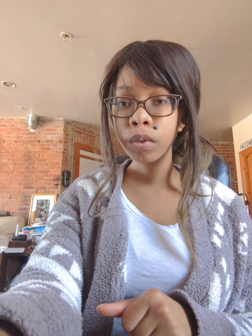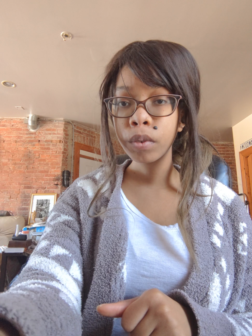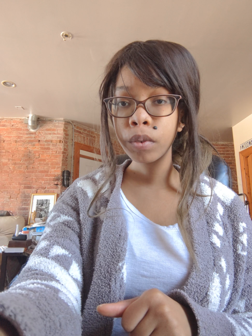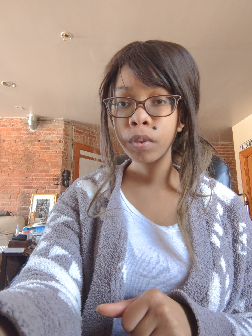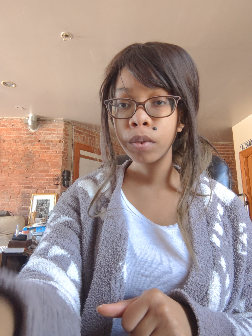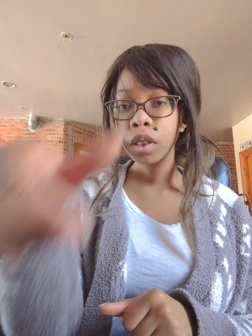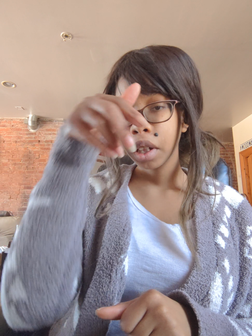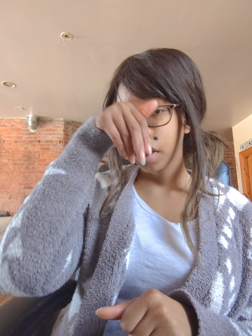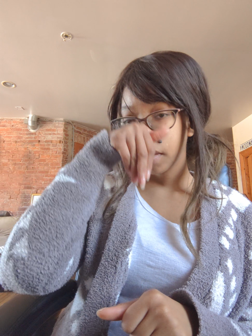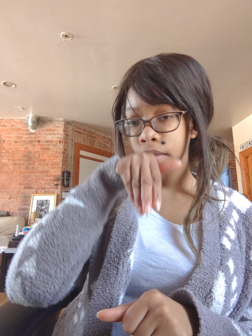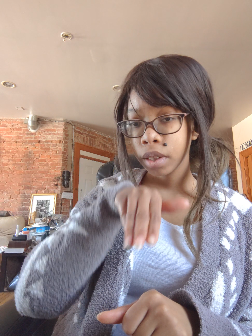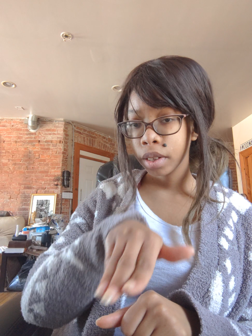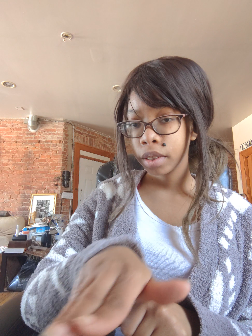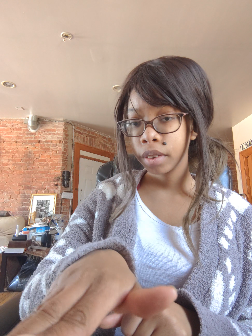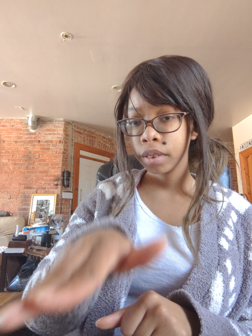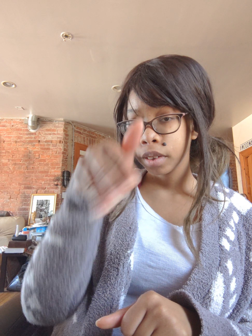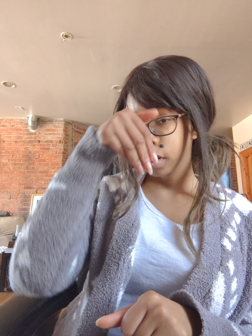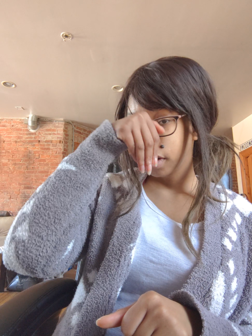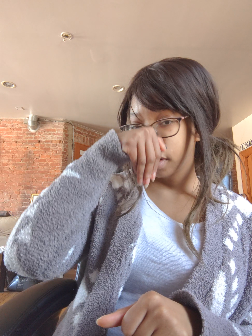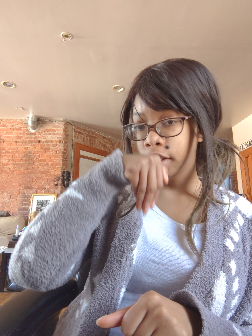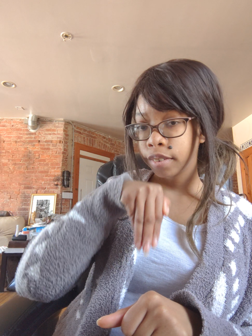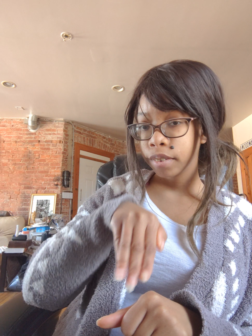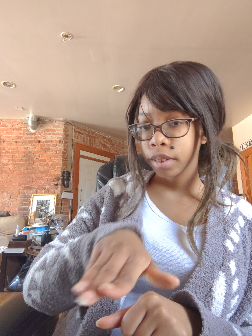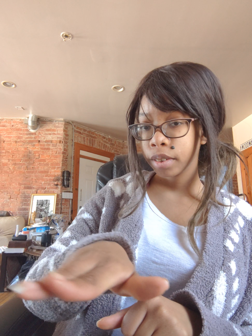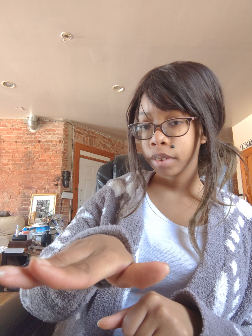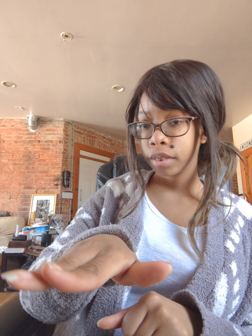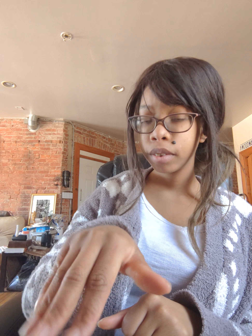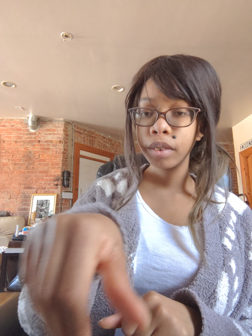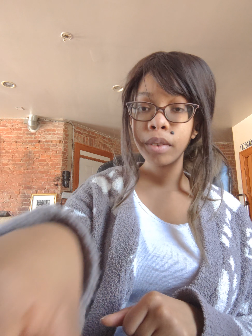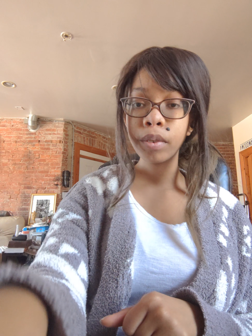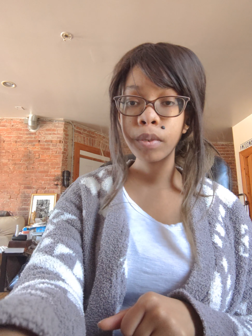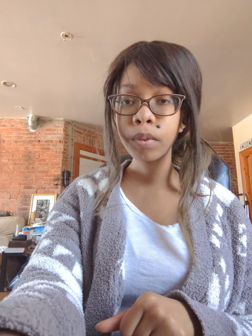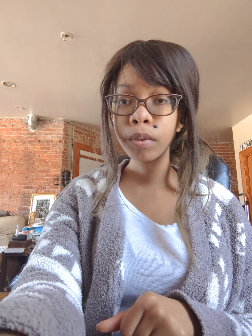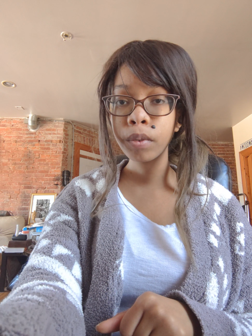elephant